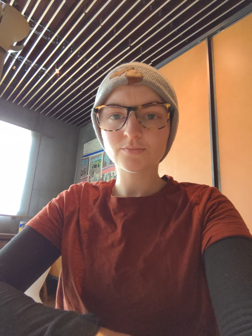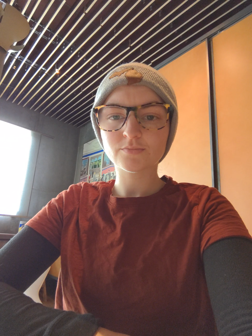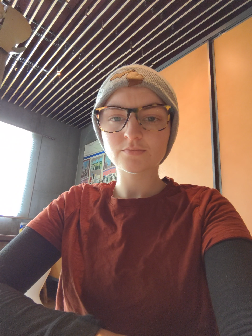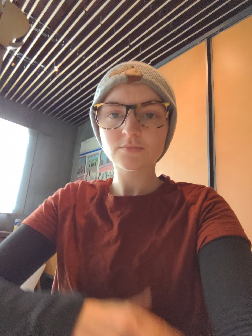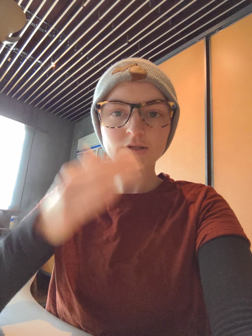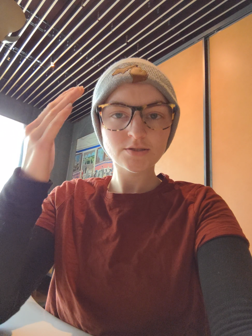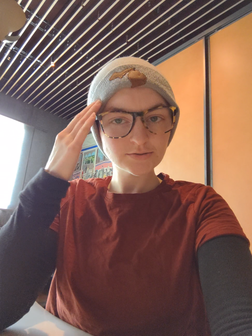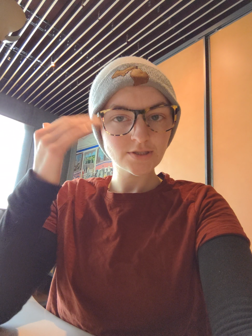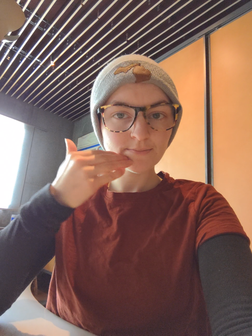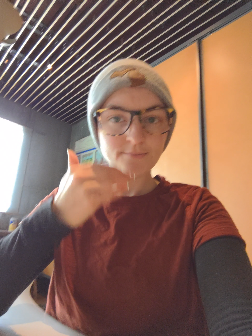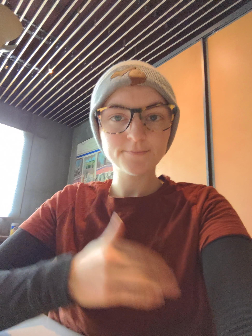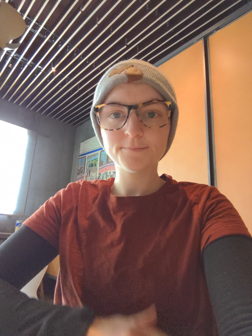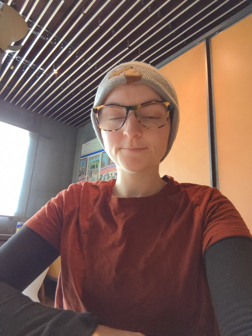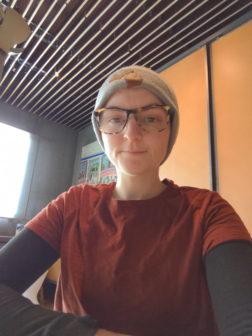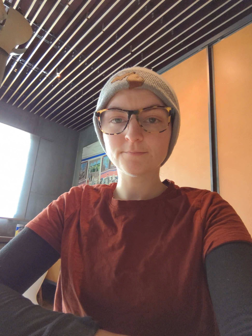head